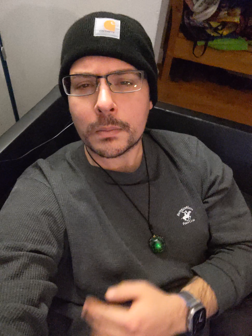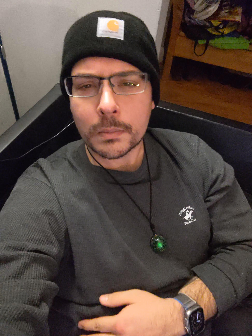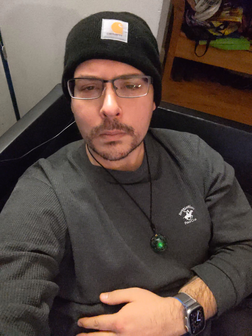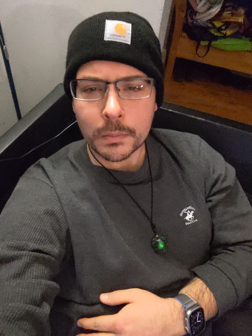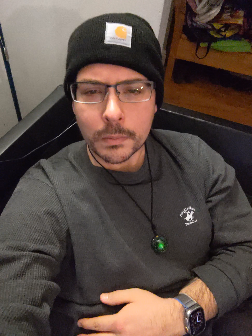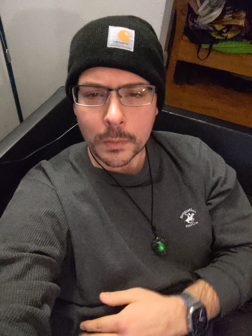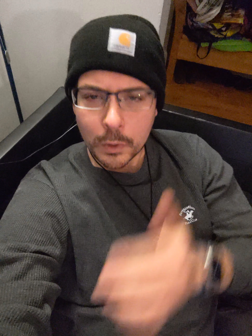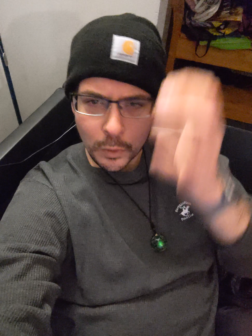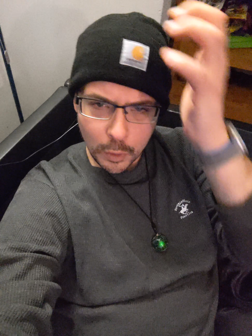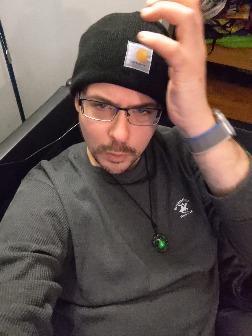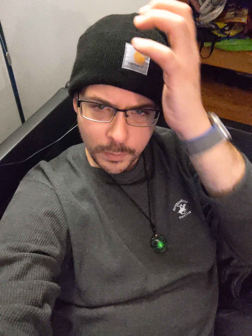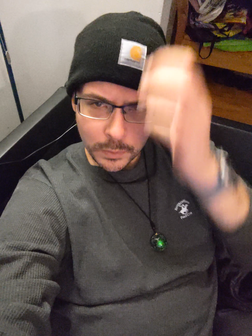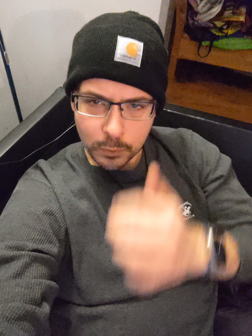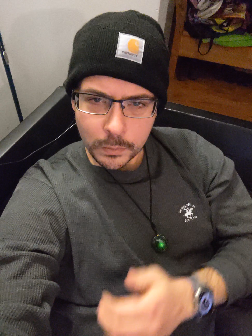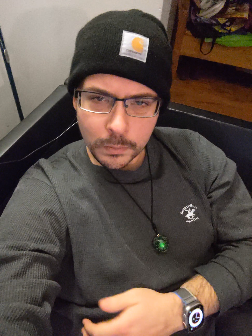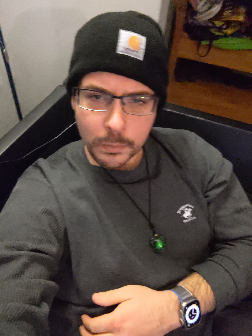garbage